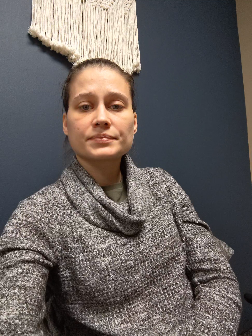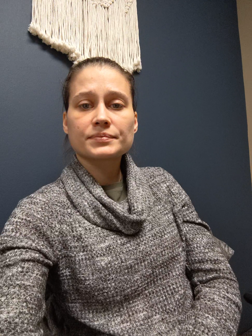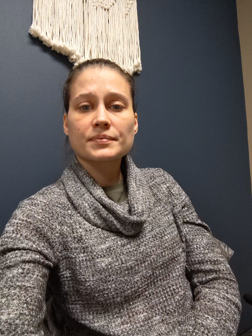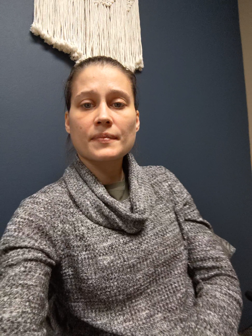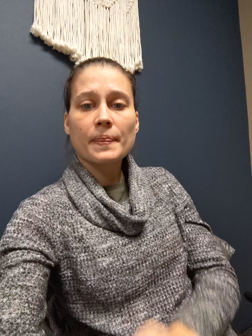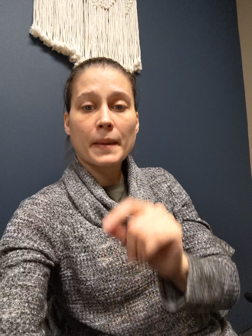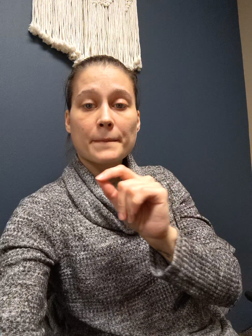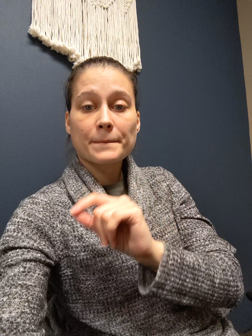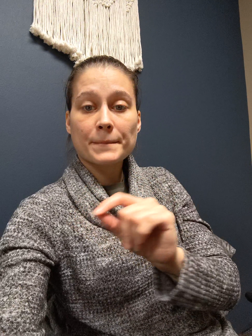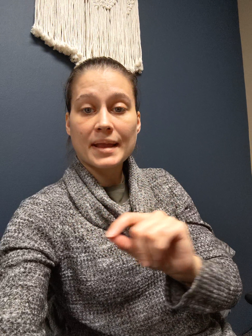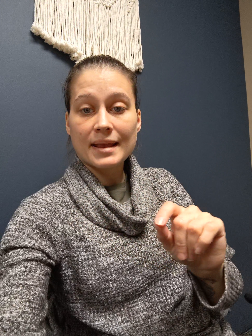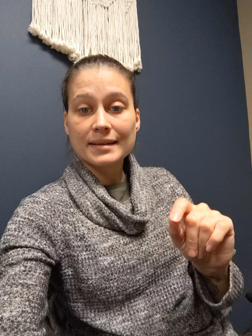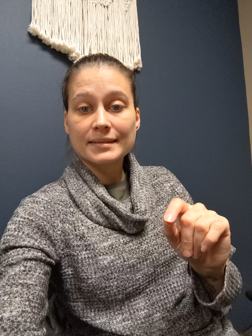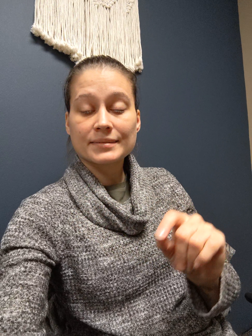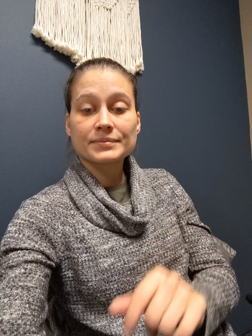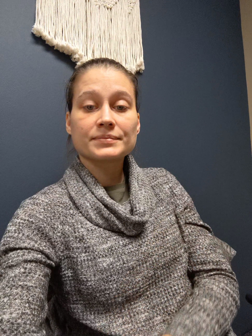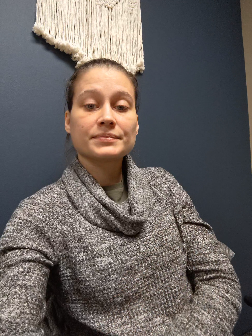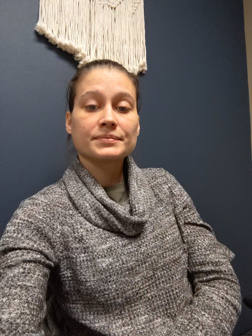pen